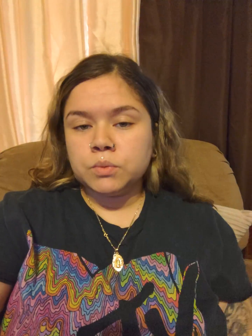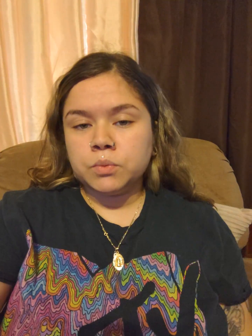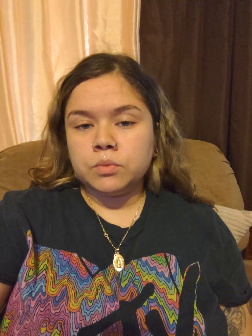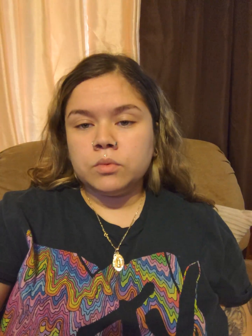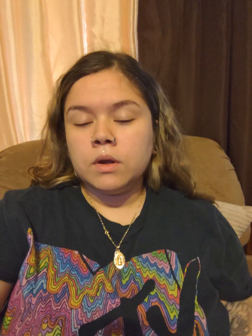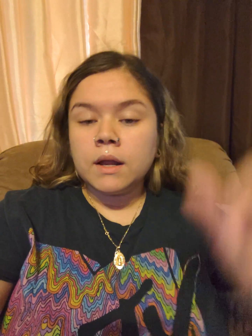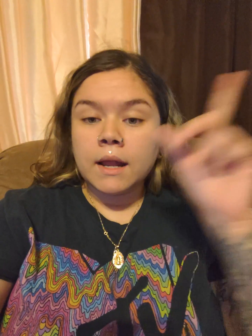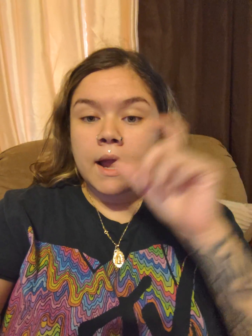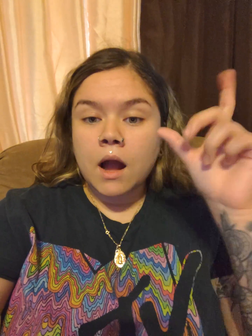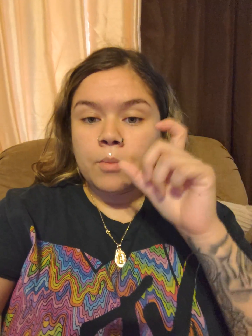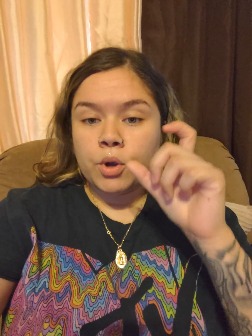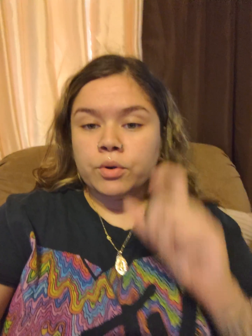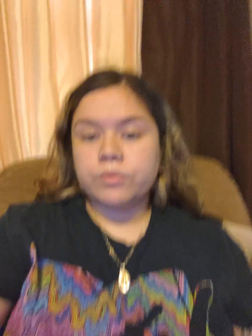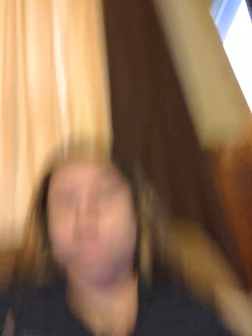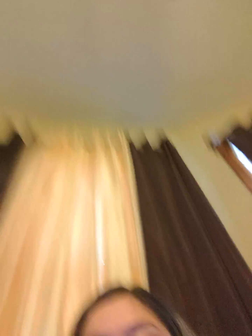camera